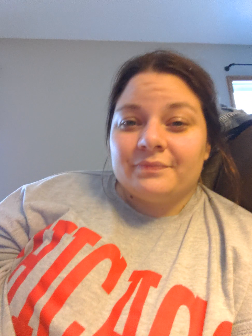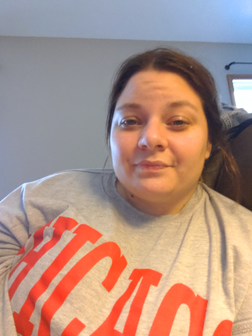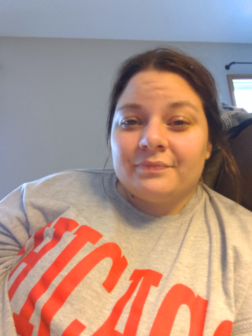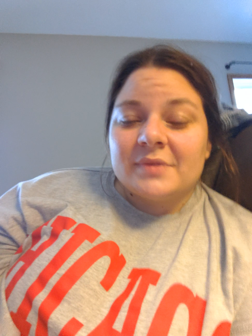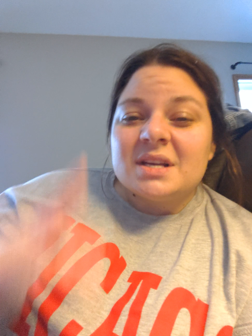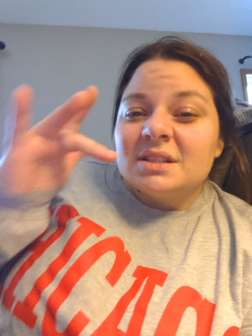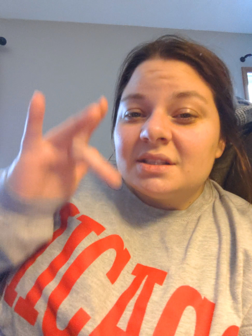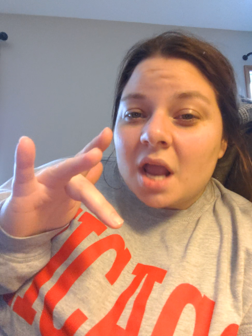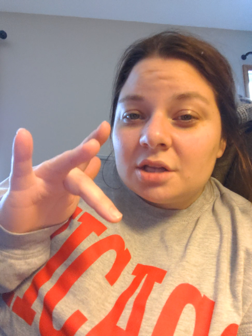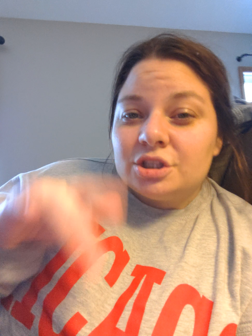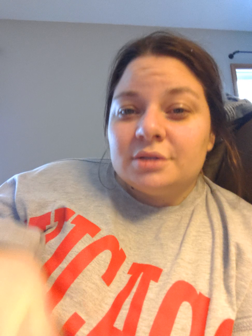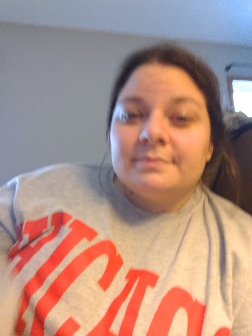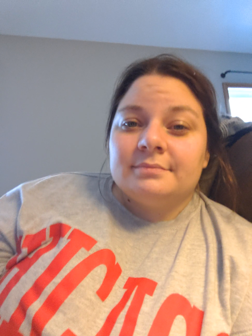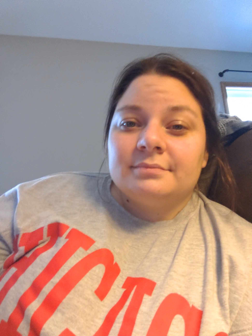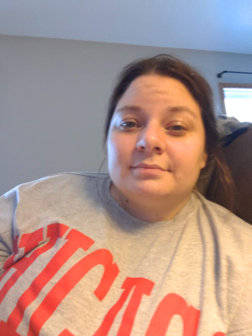touch